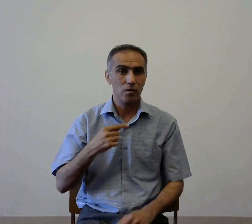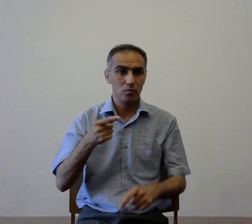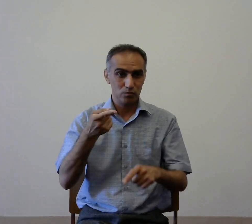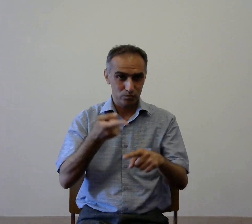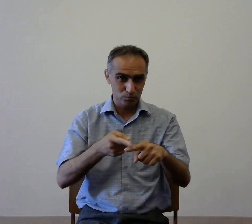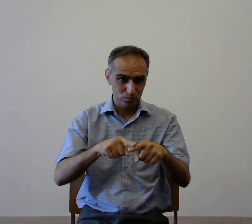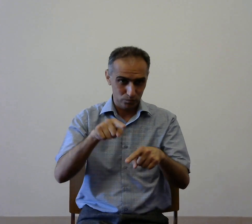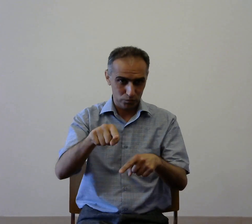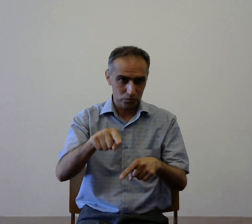bu